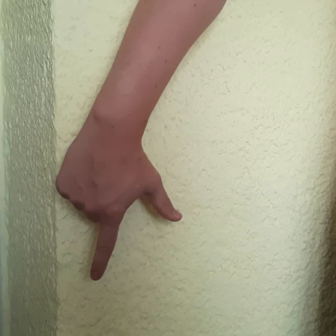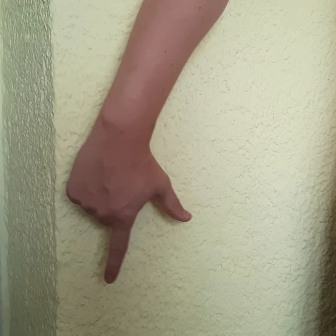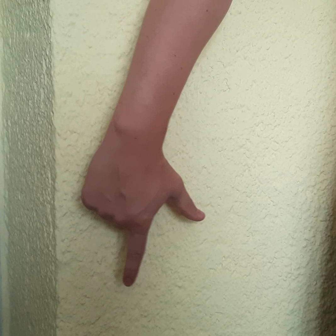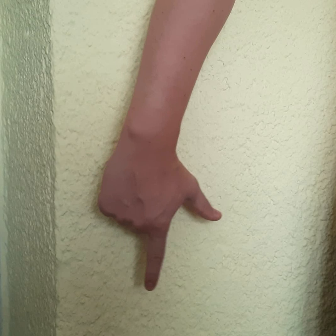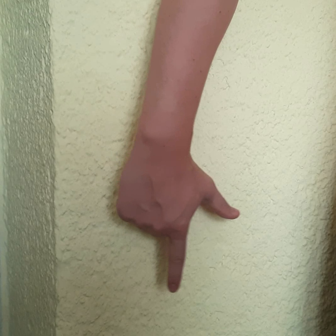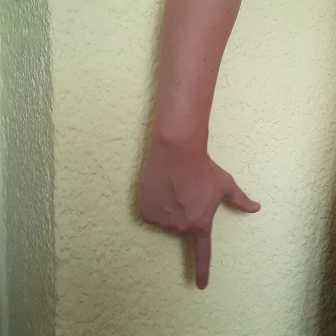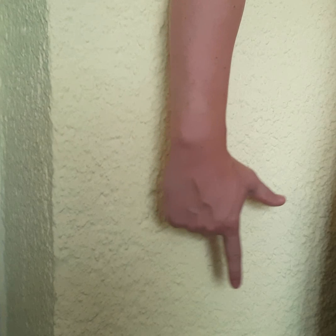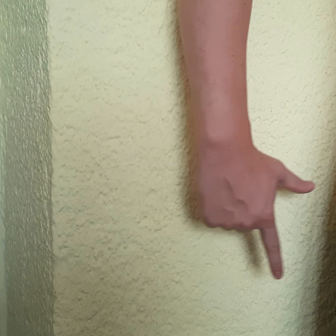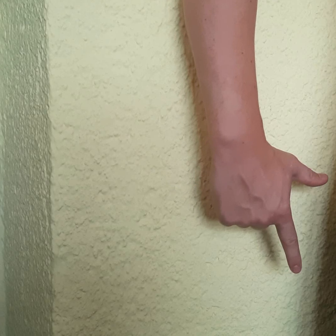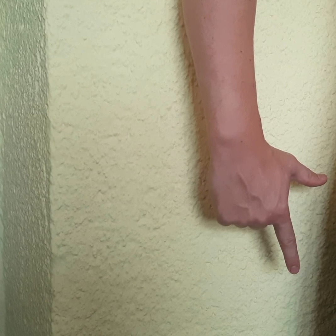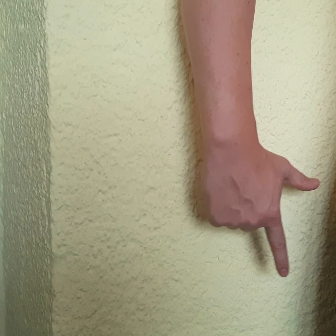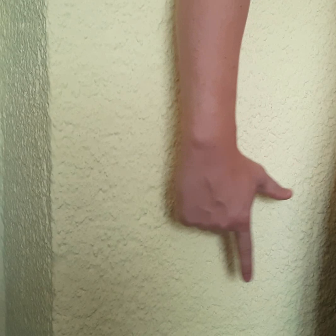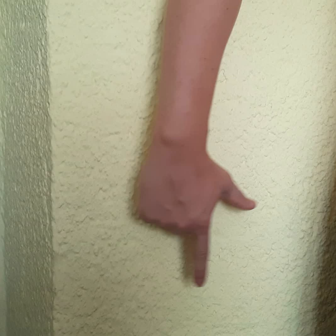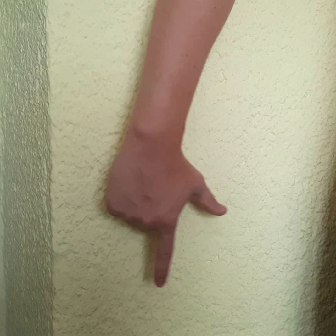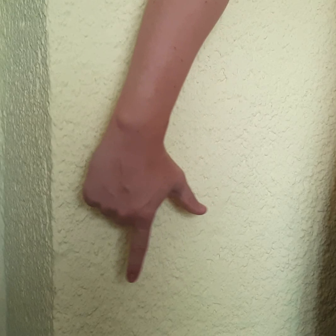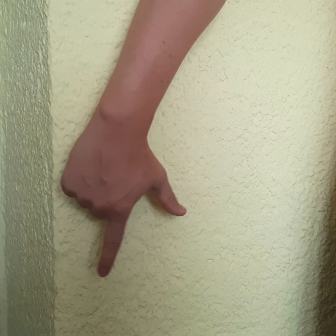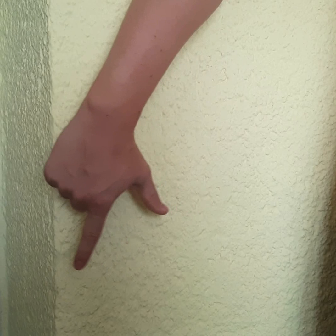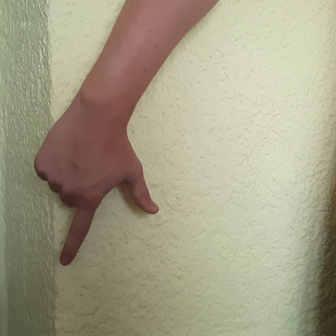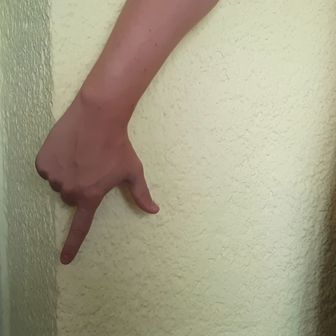Ґ